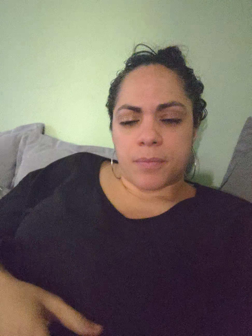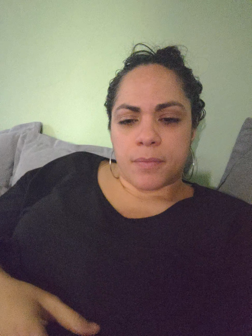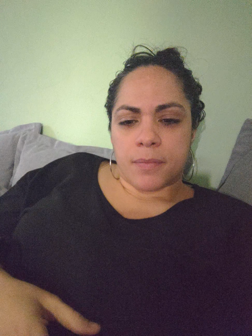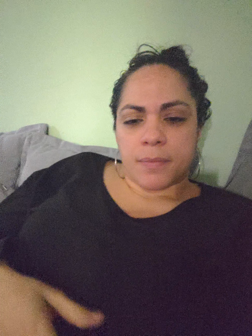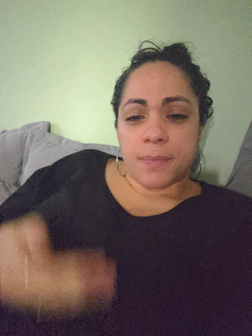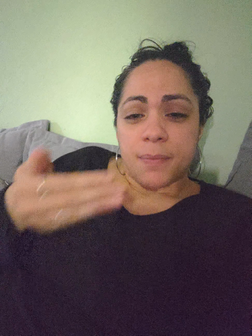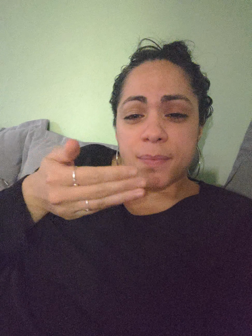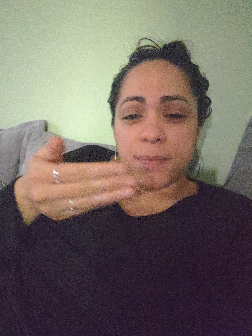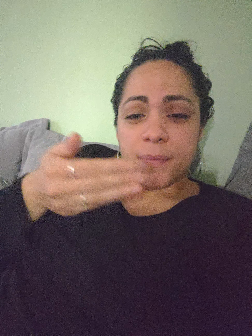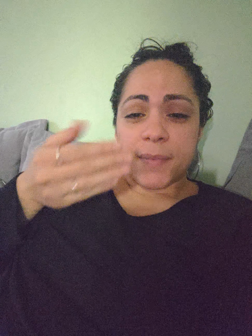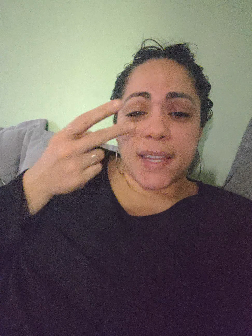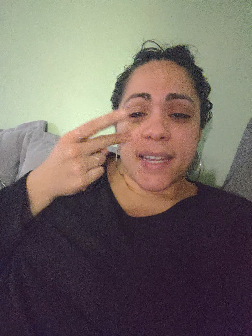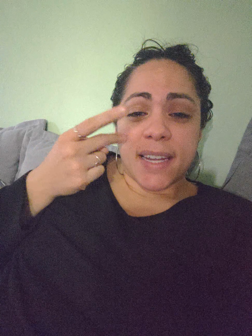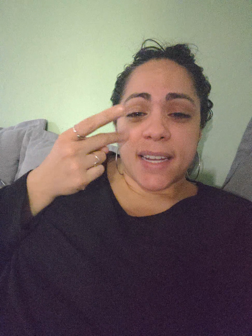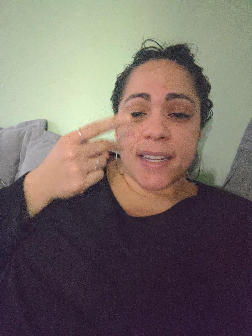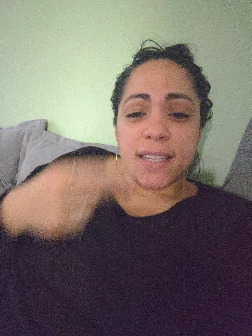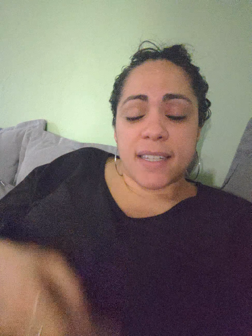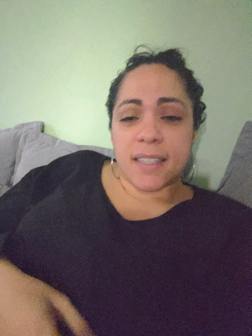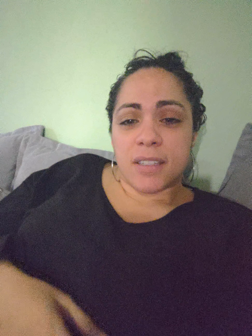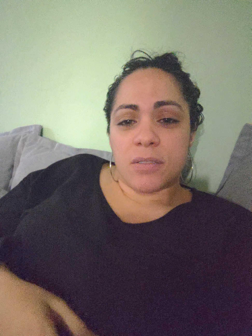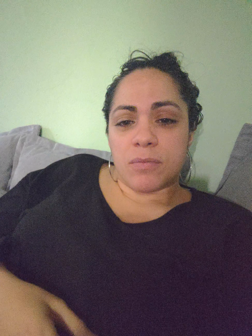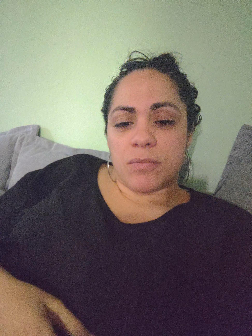kitty